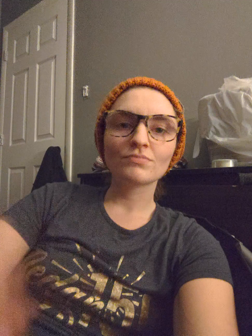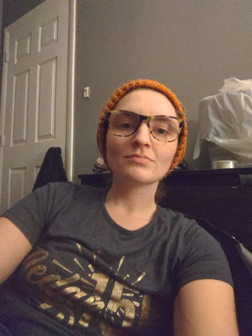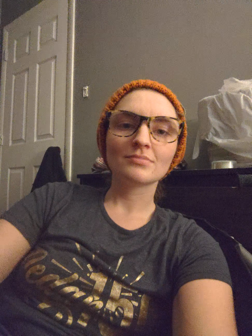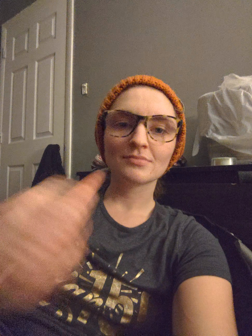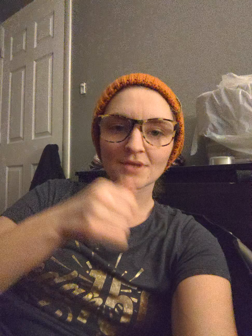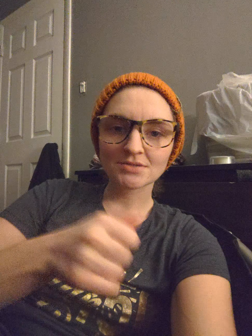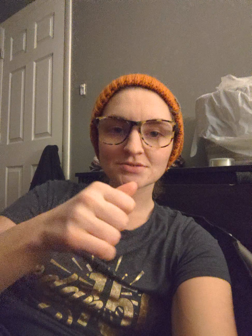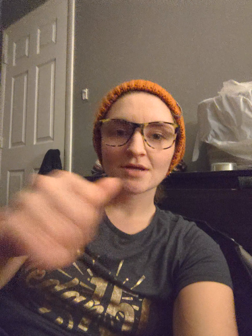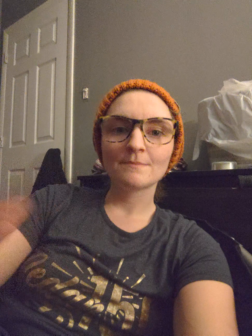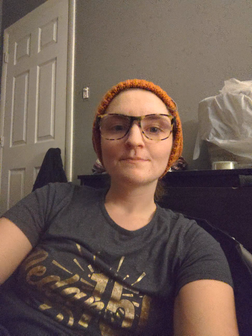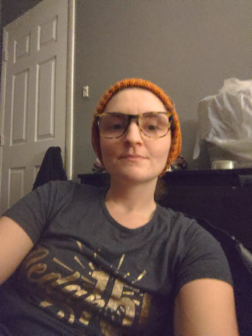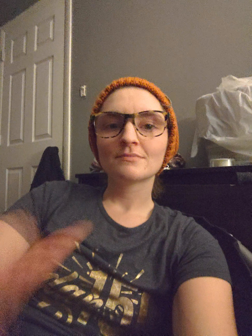hide